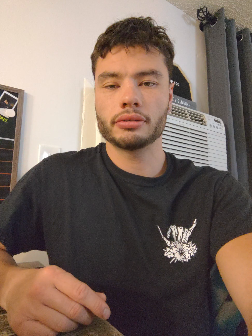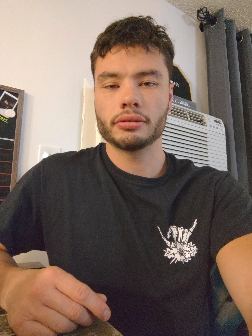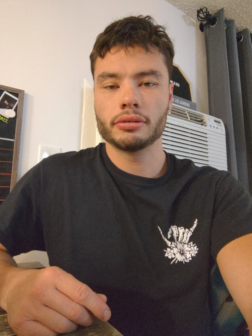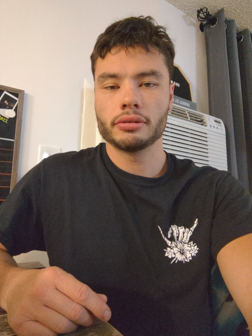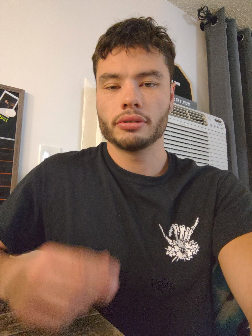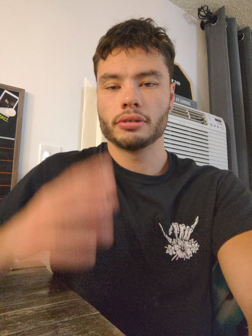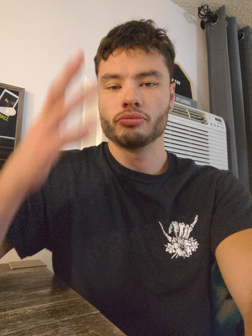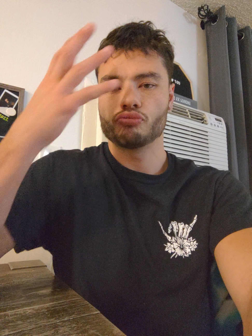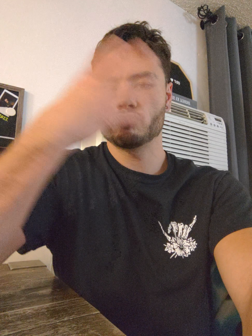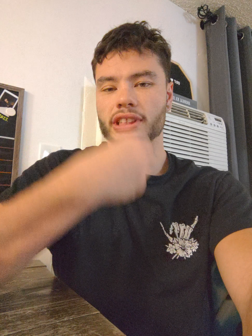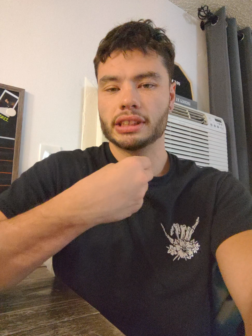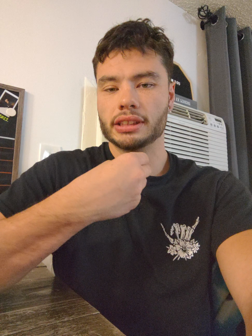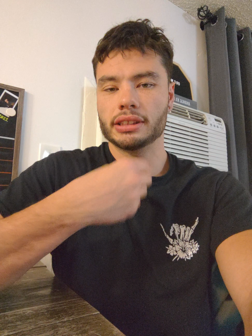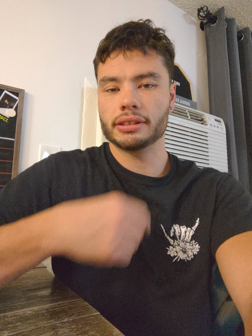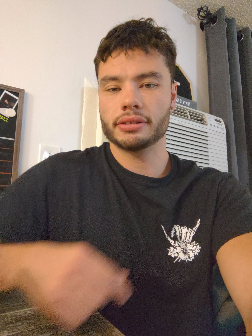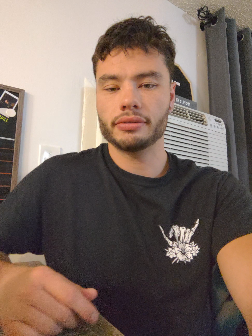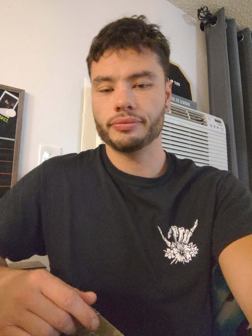pretty